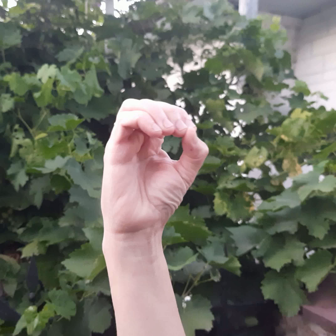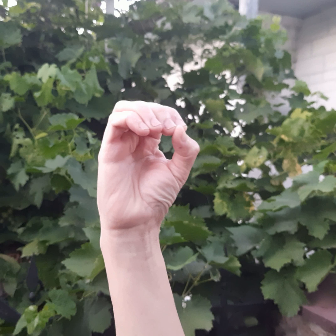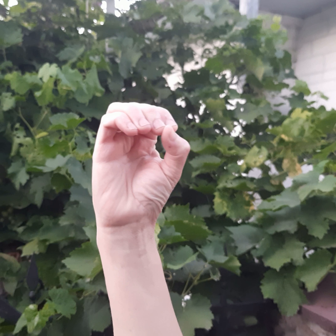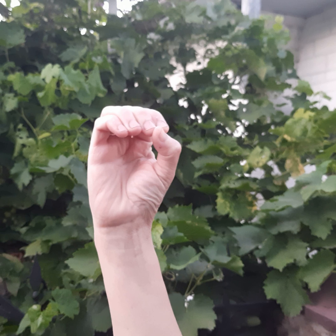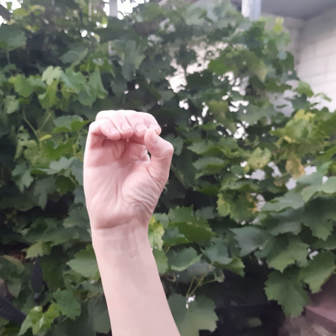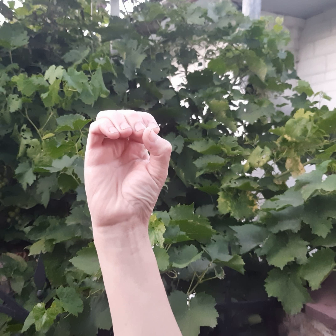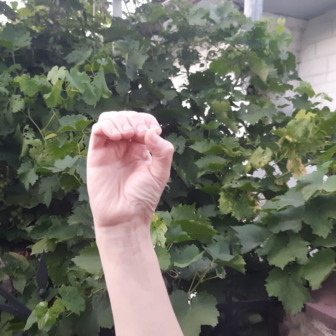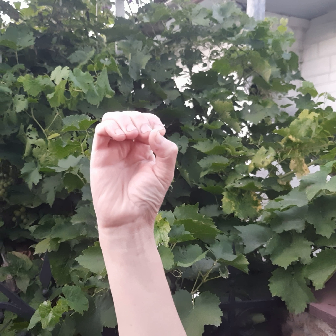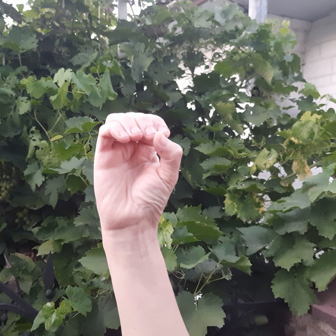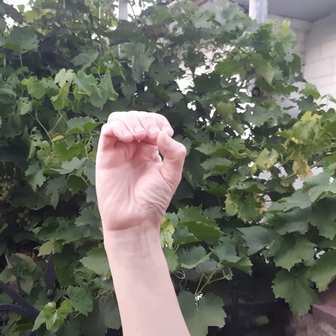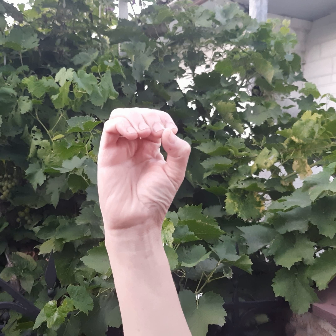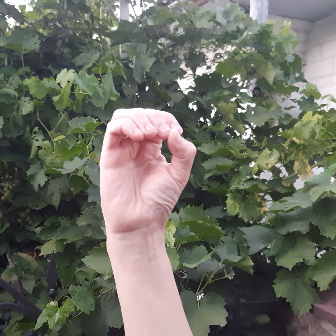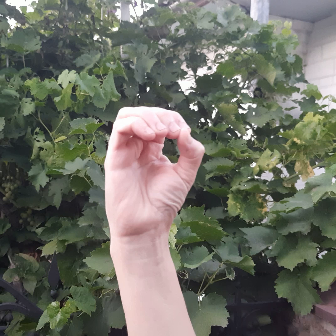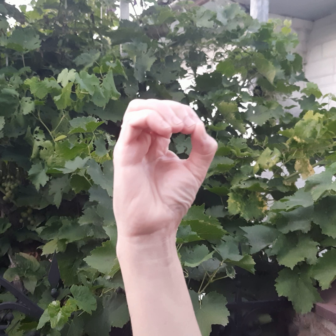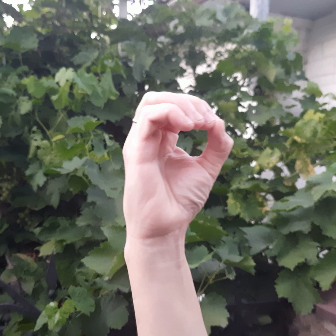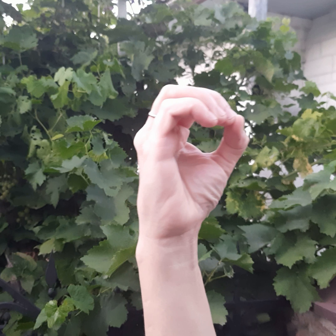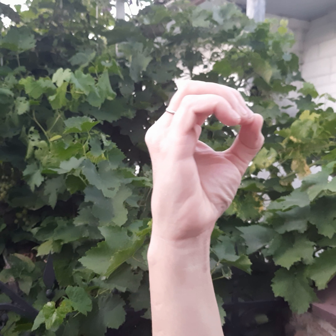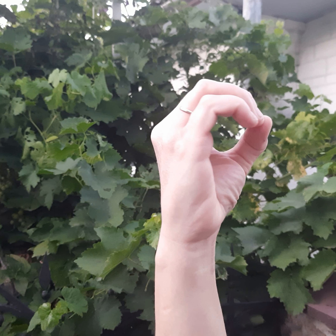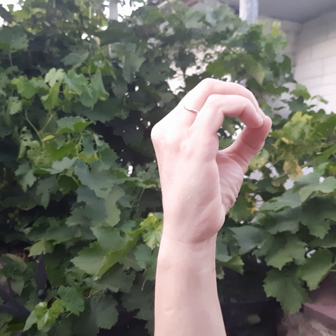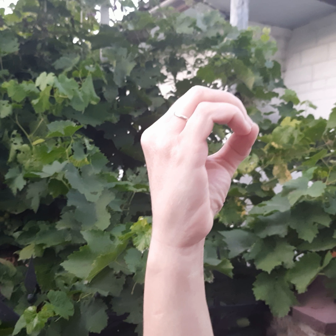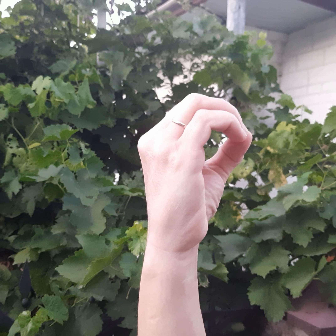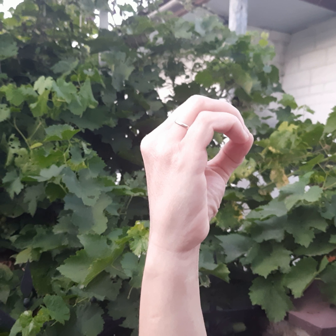Е